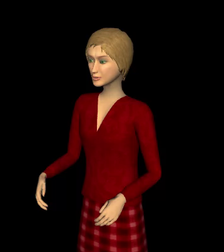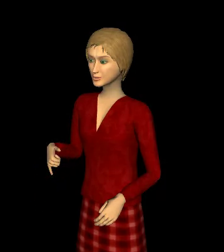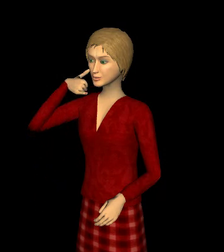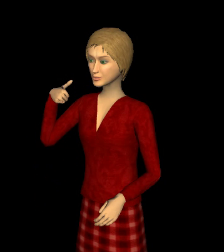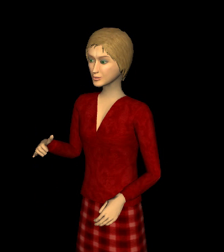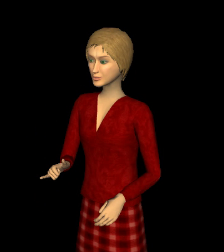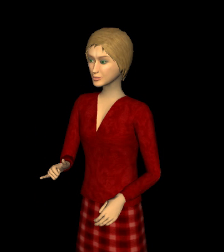يتصل هاتفيا